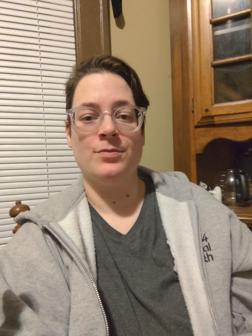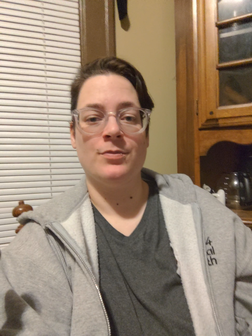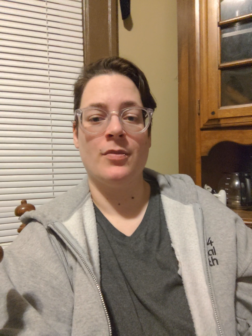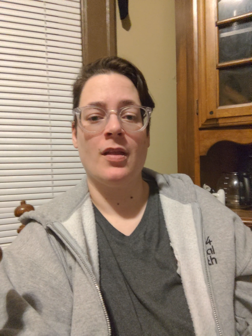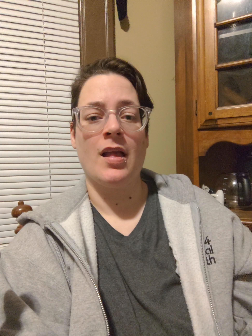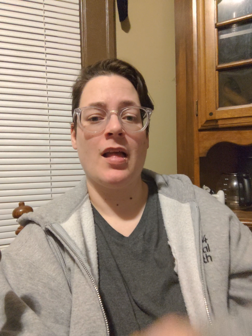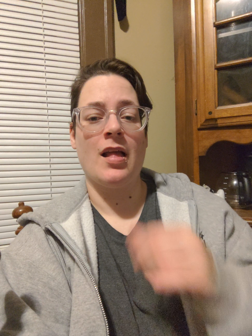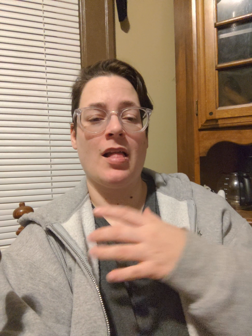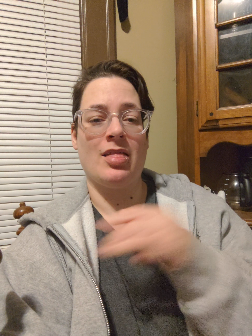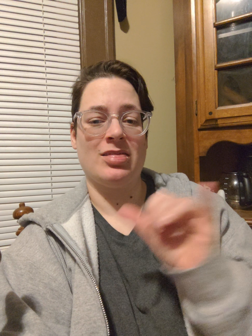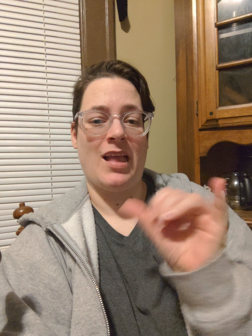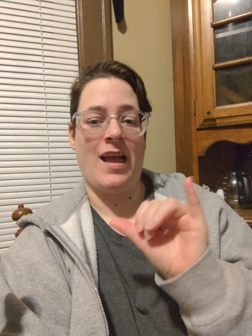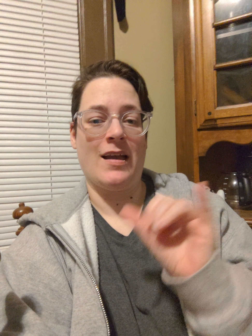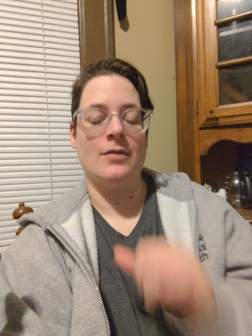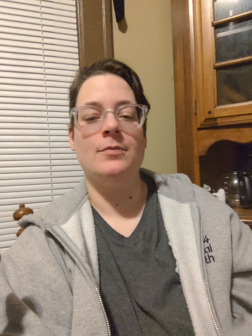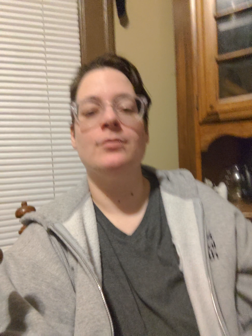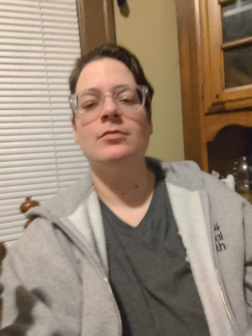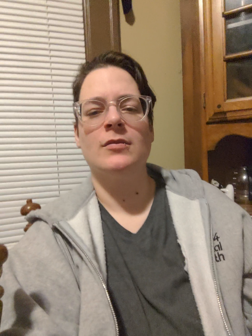like